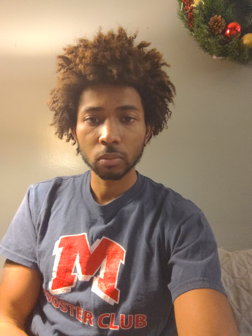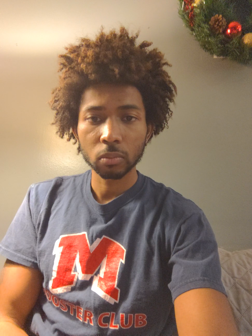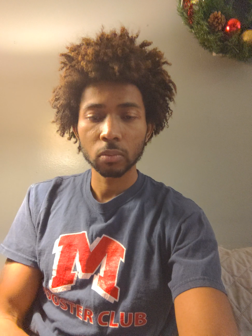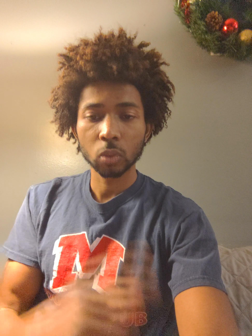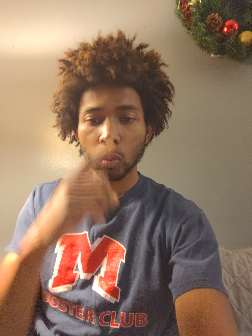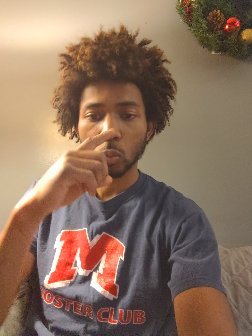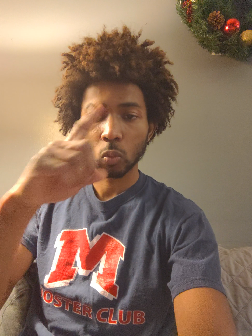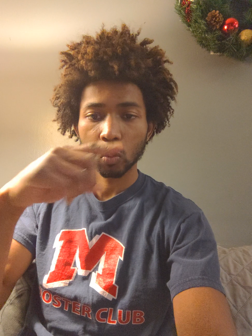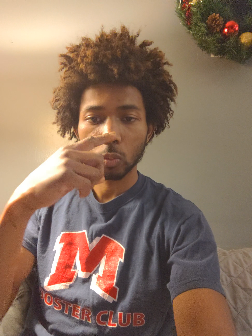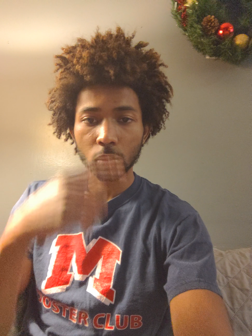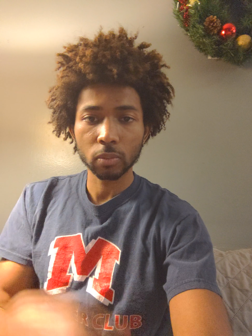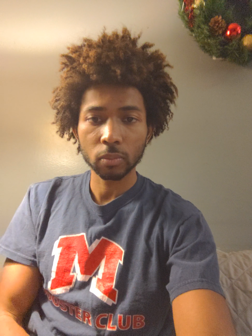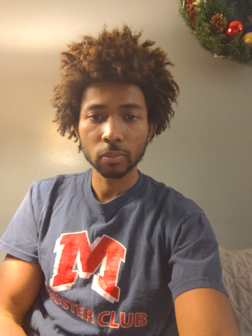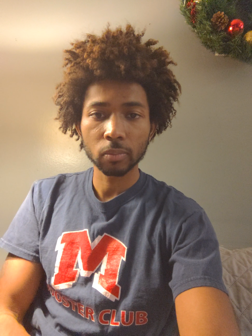noisy